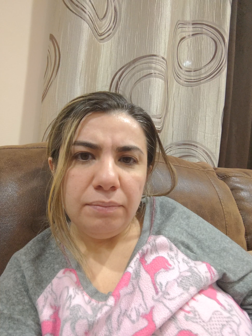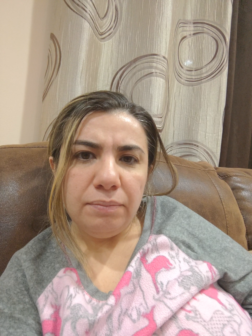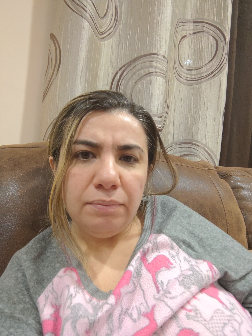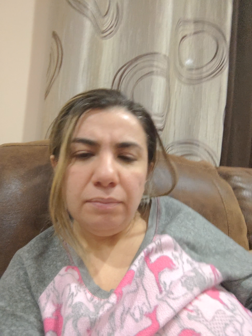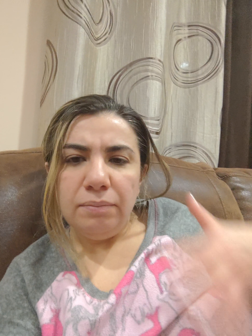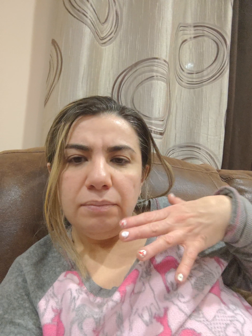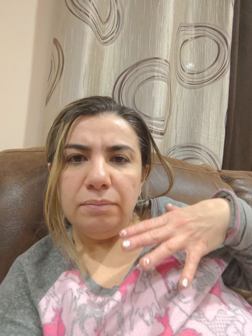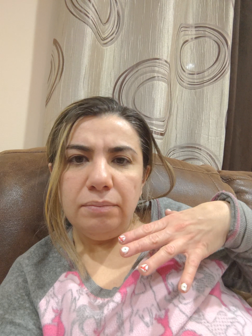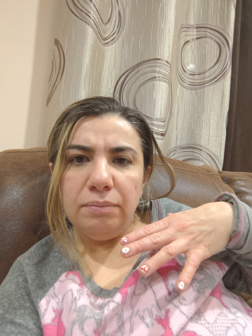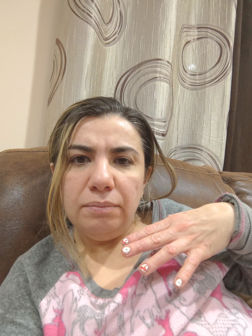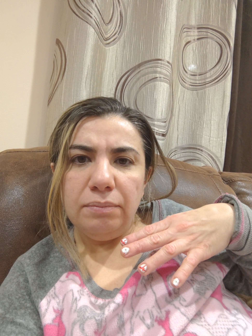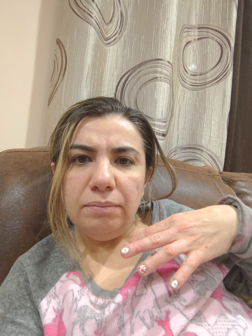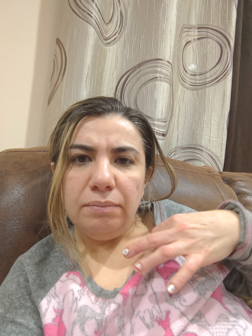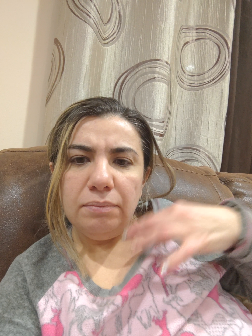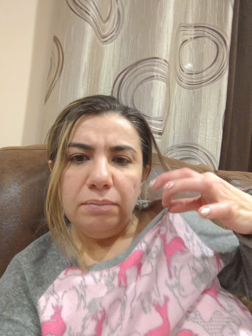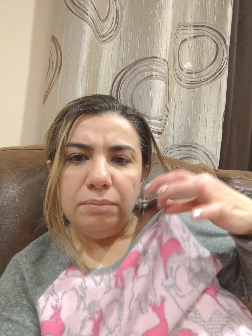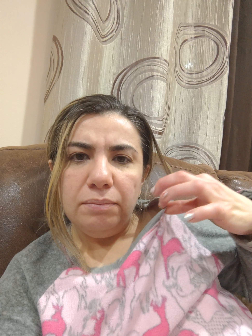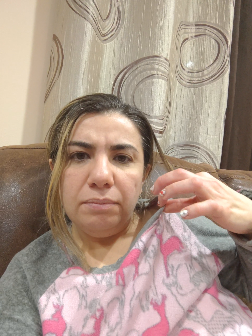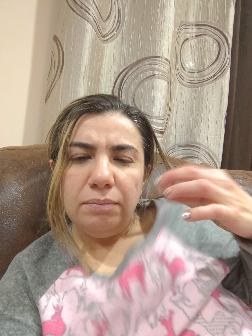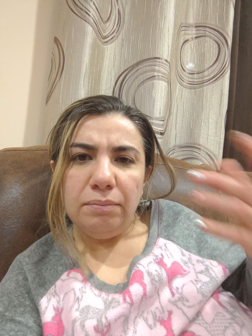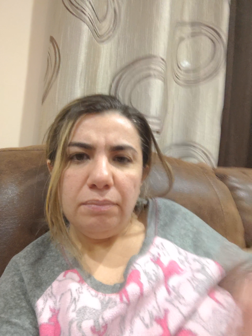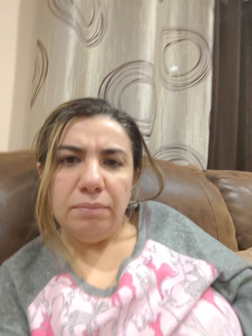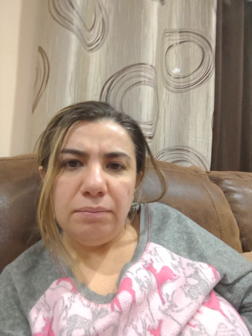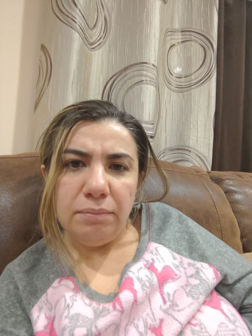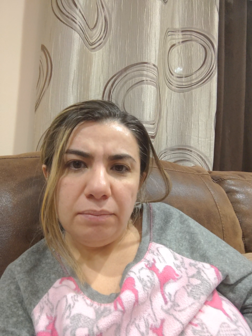shirt